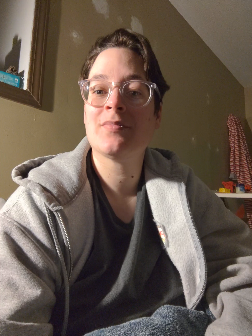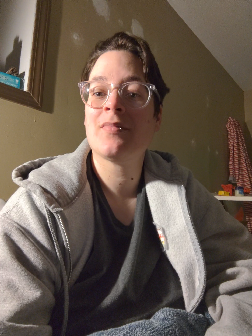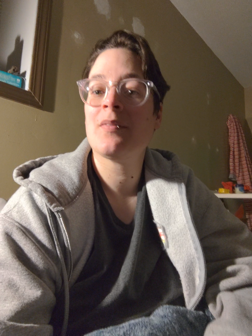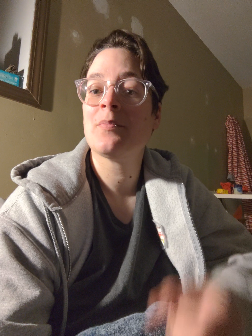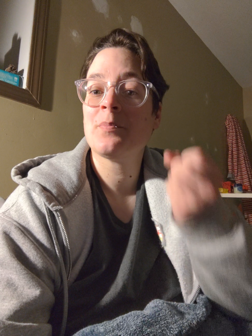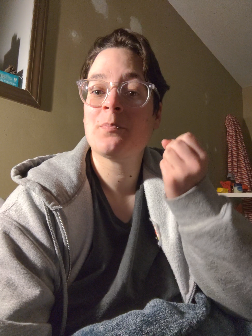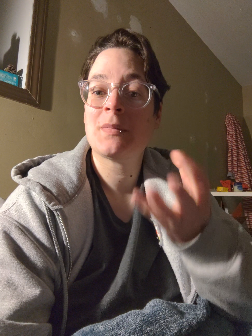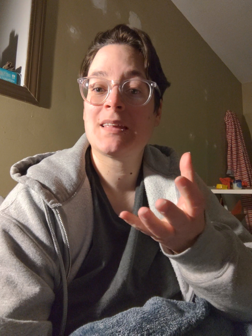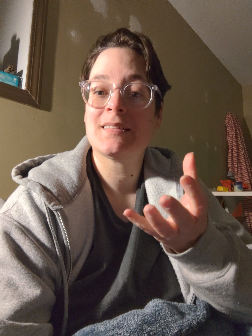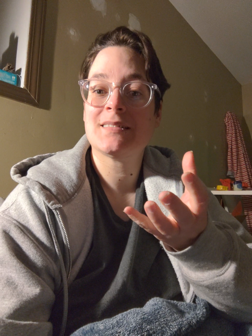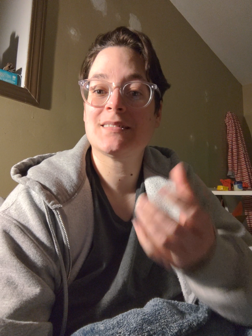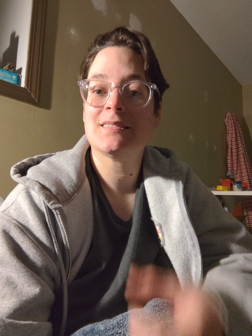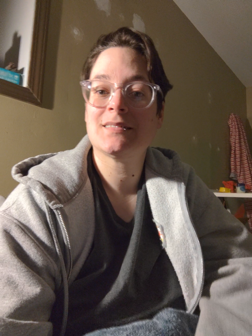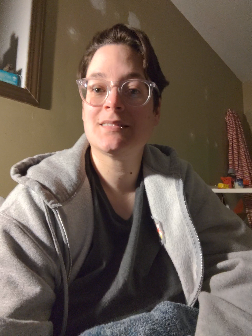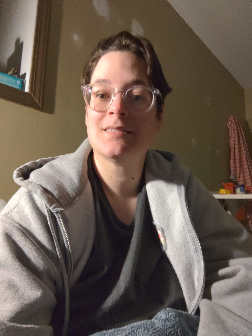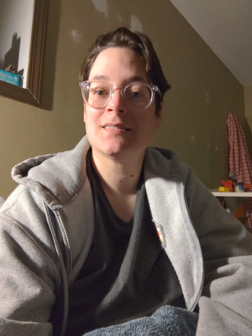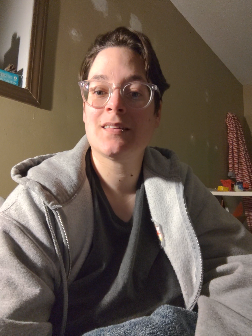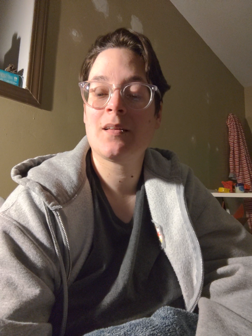many